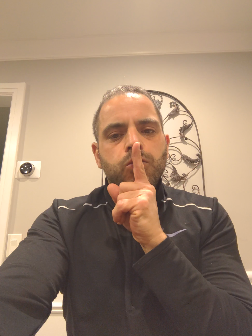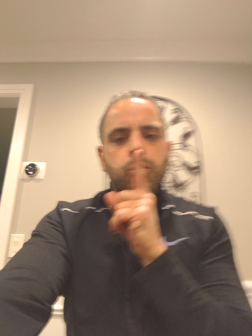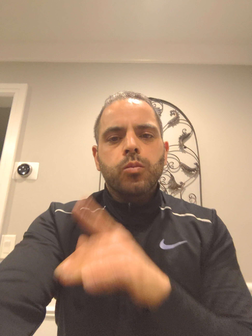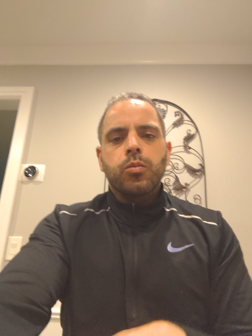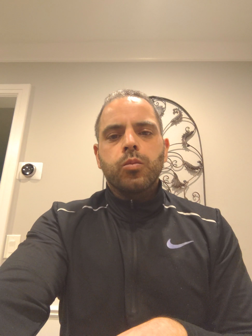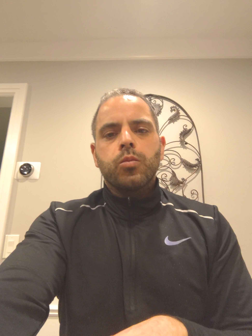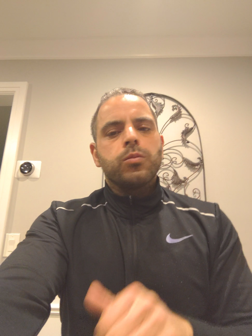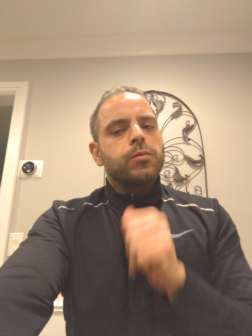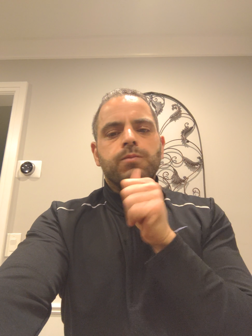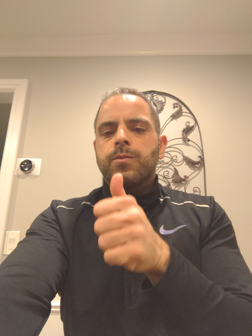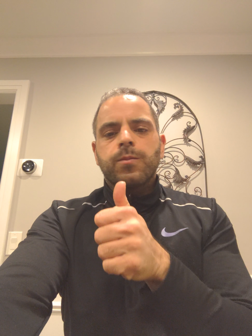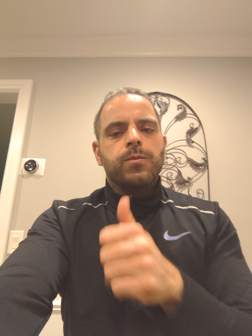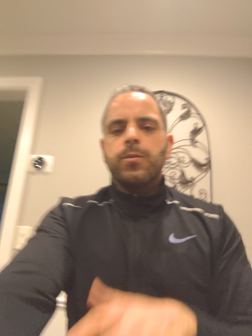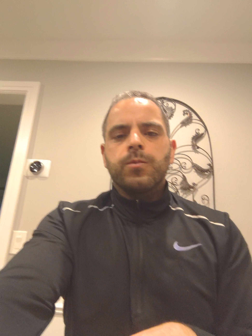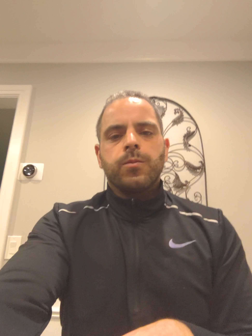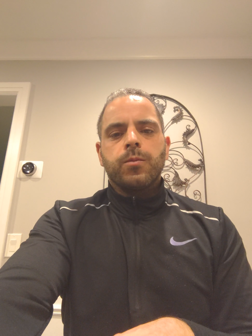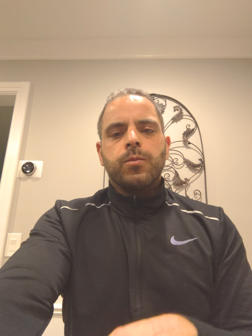not